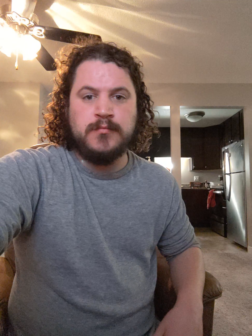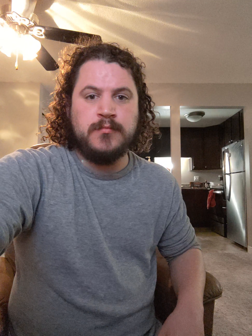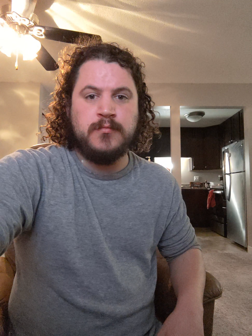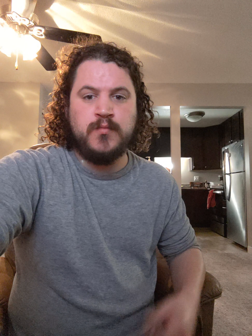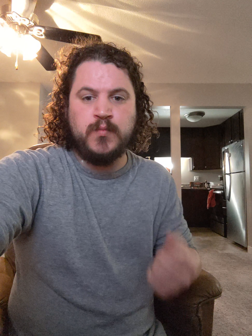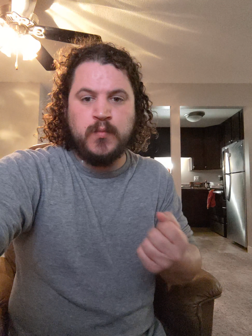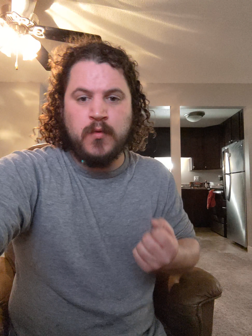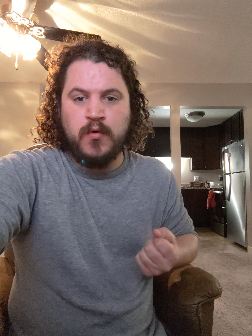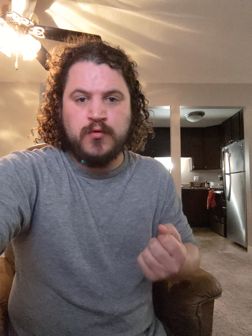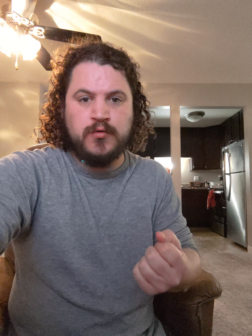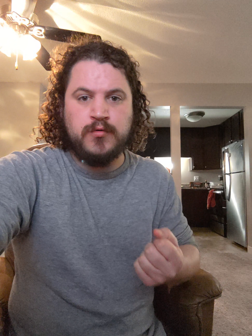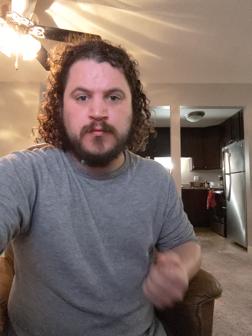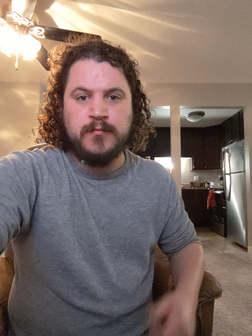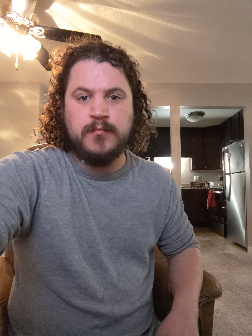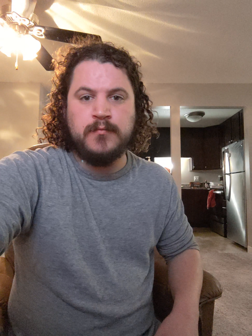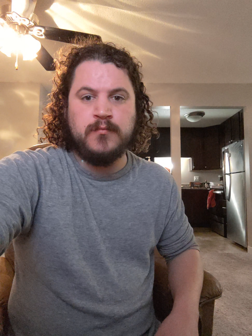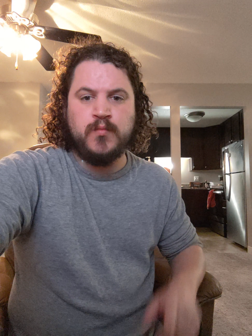drawer